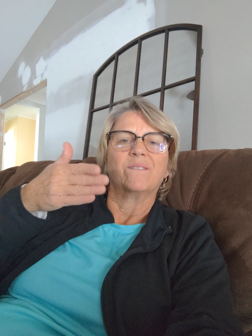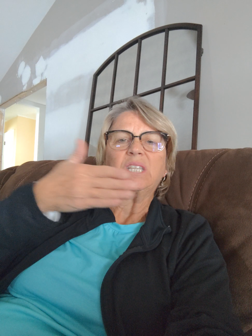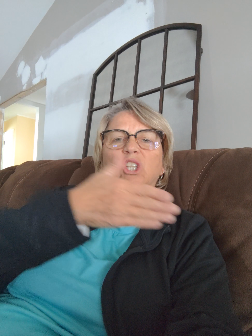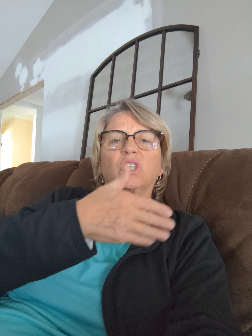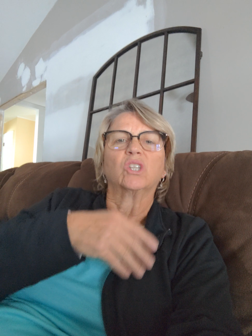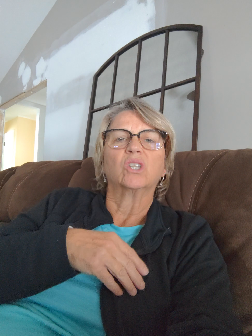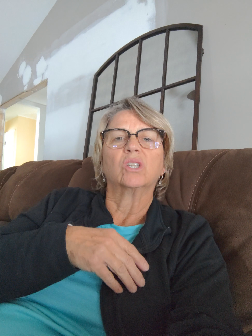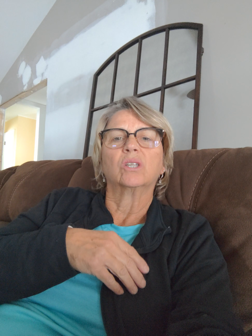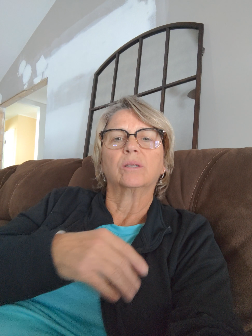fish